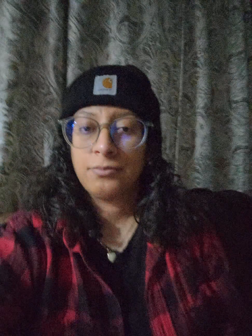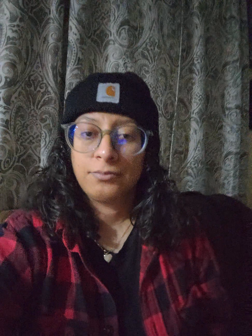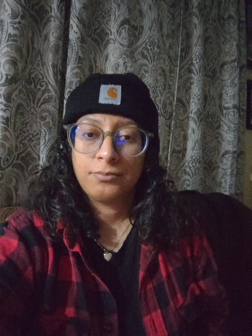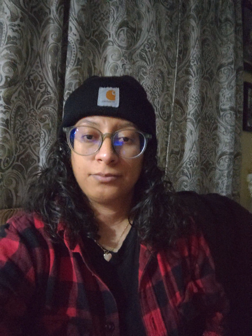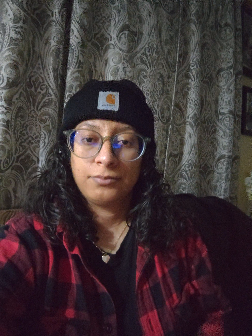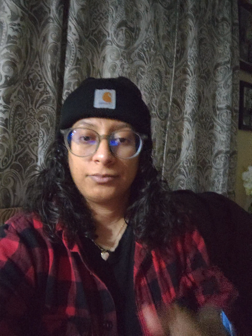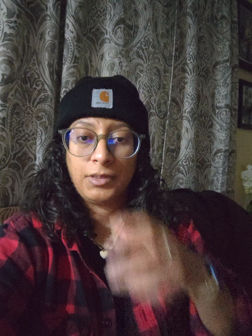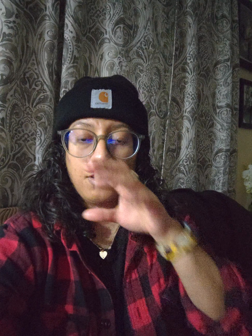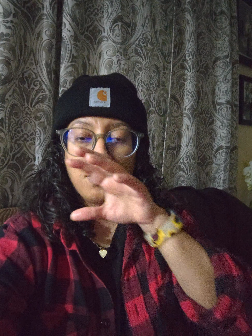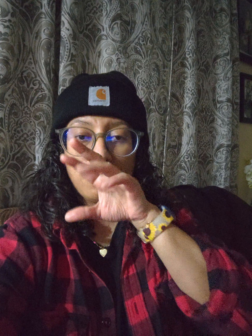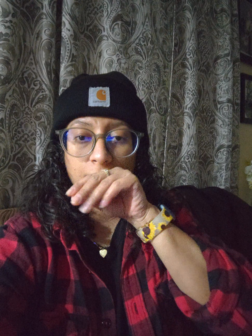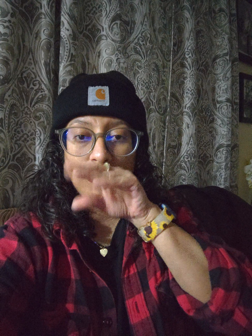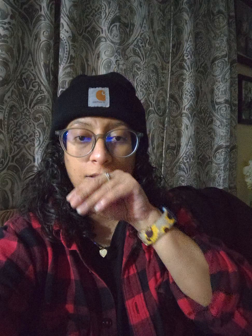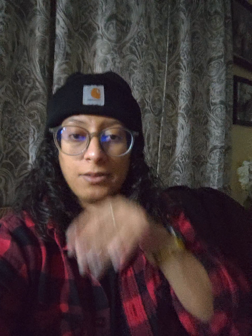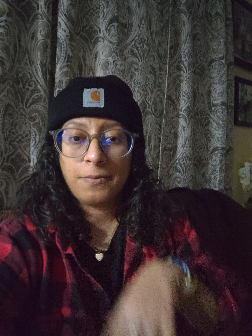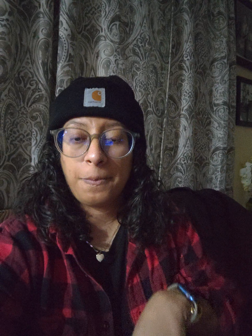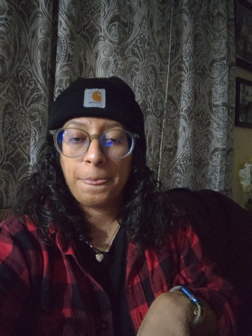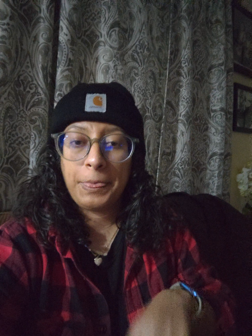goose